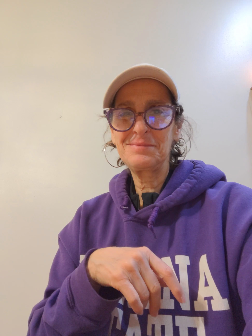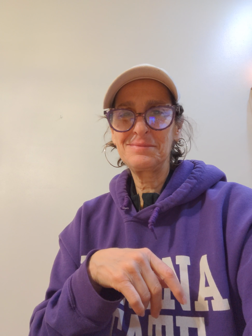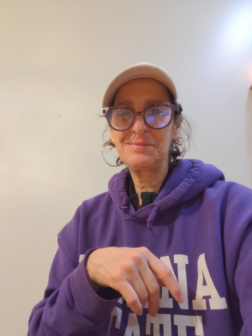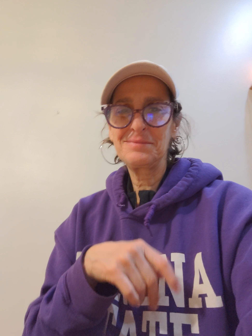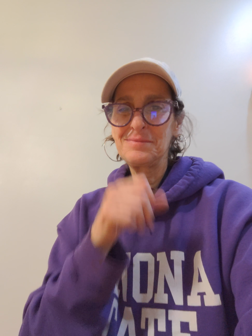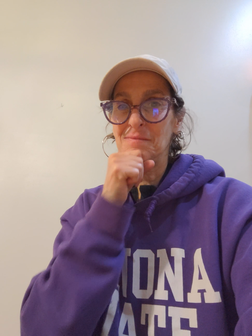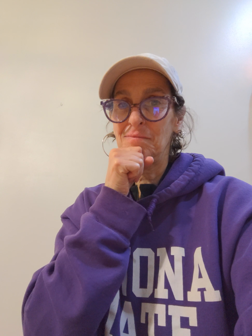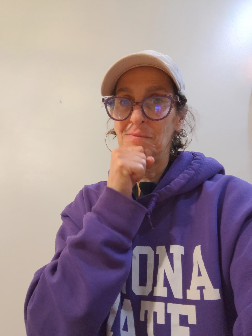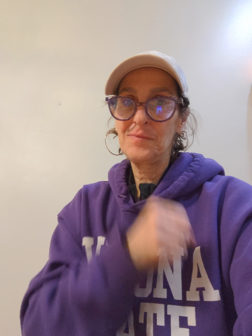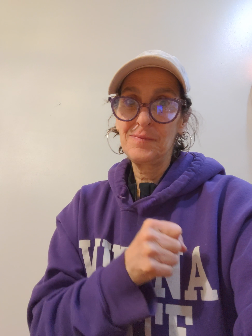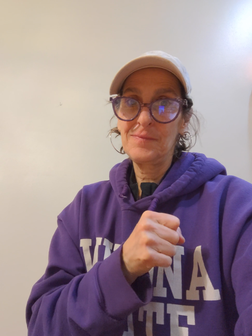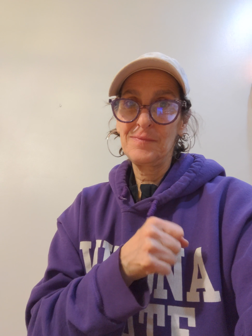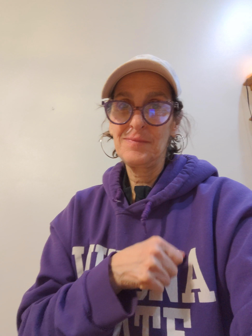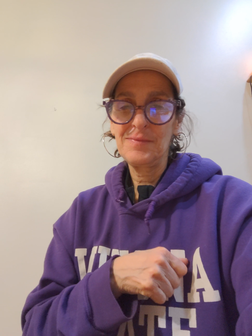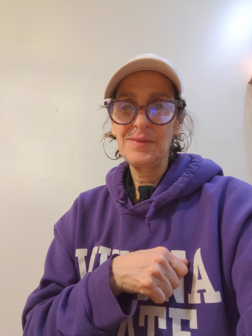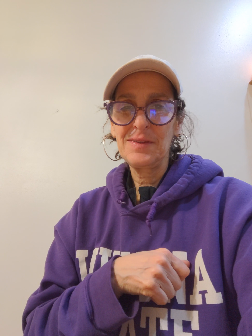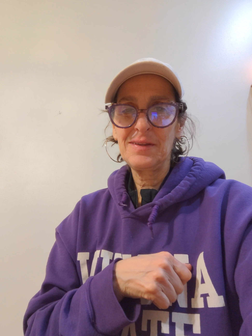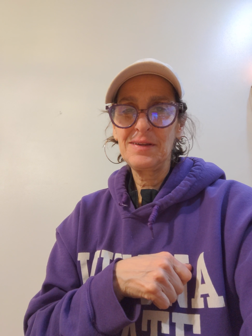old